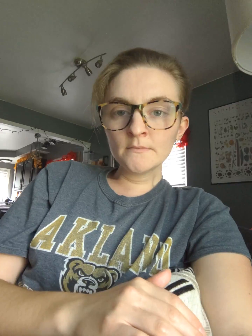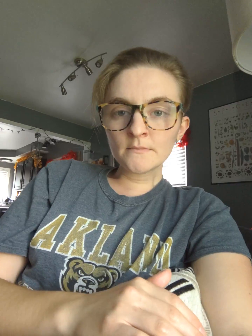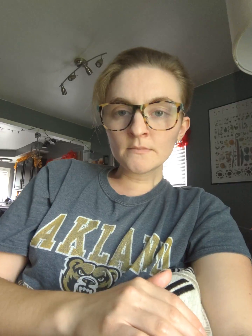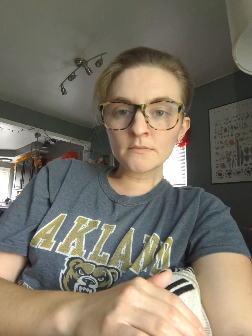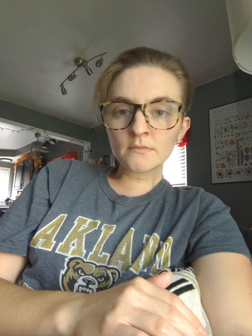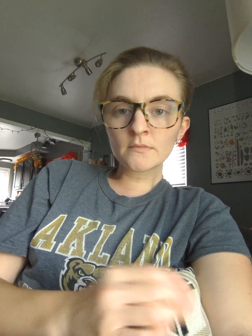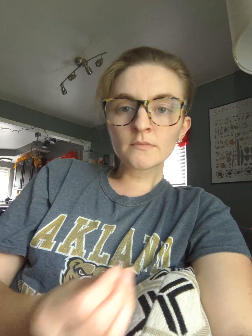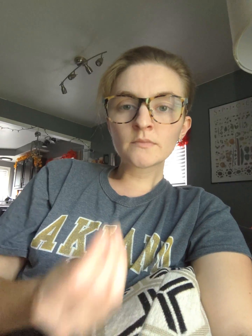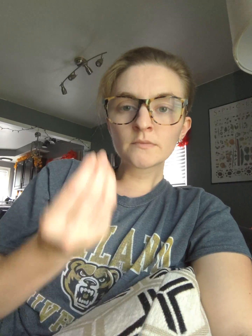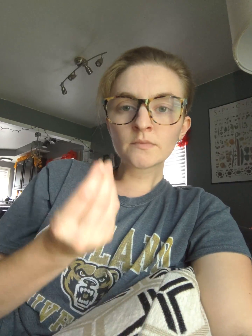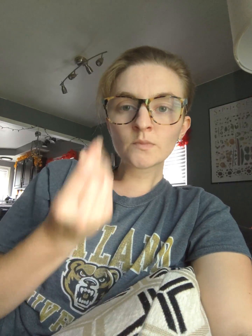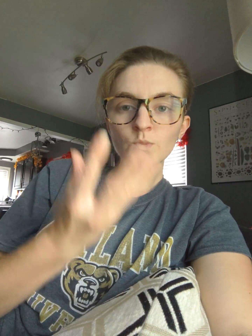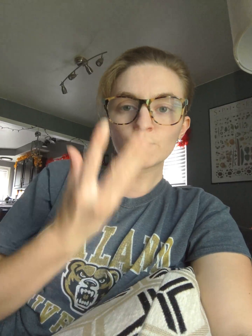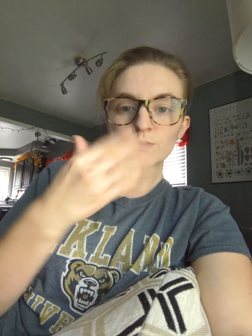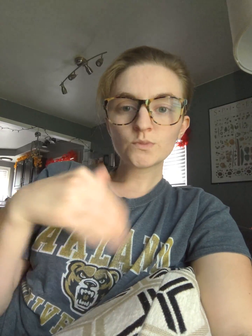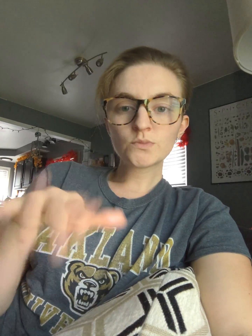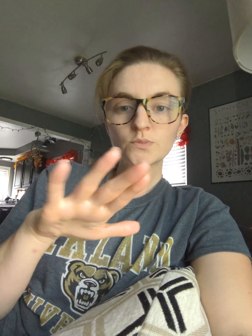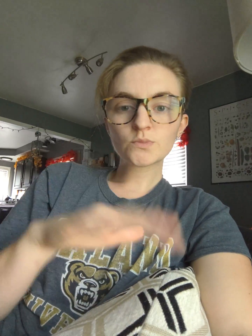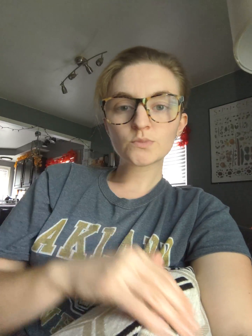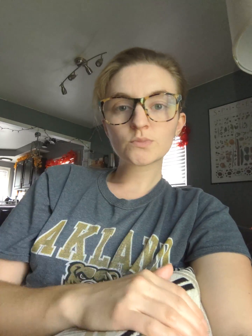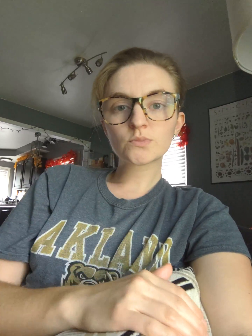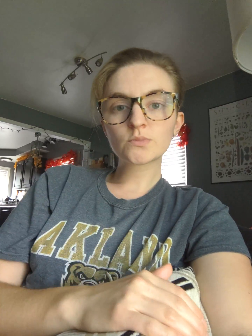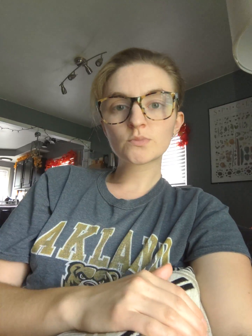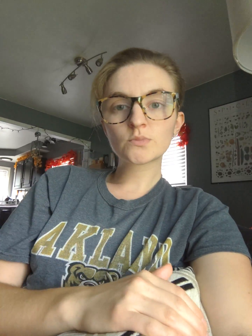garden